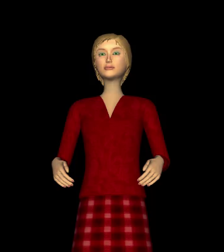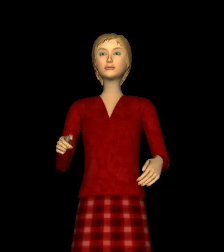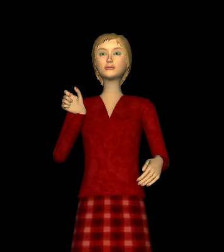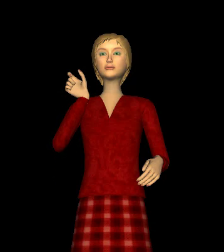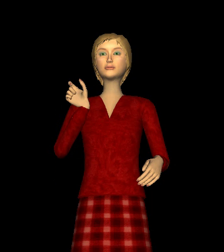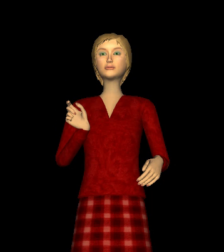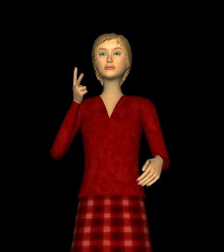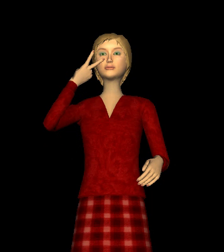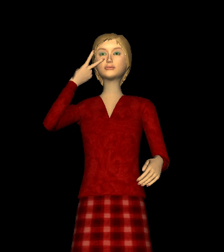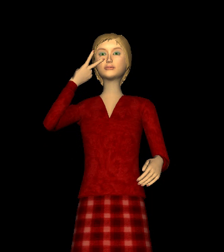نبيل